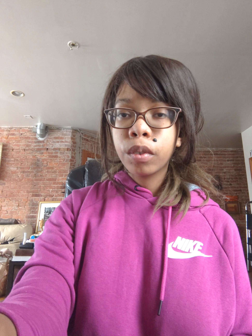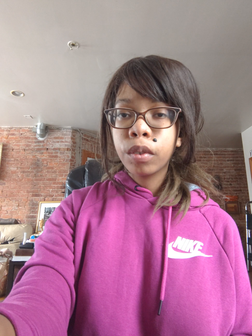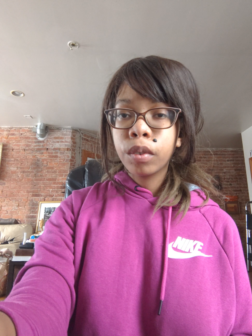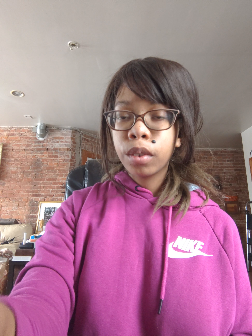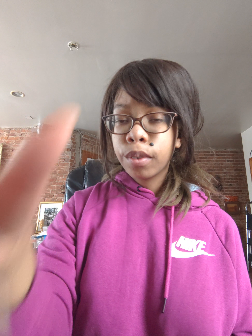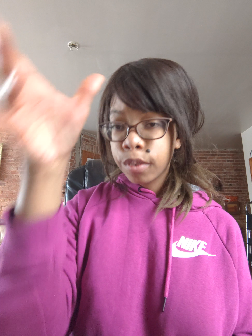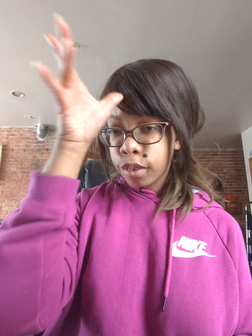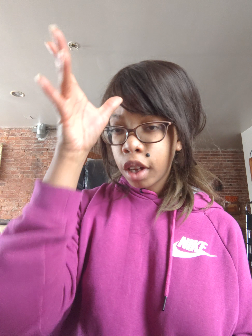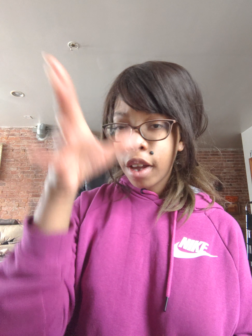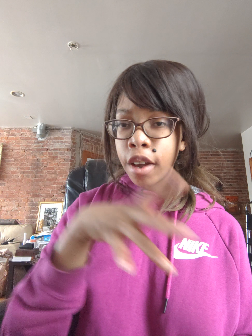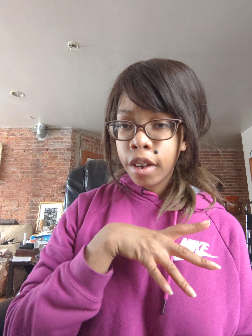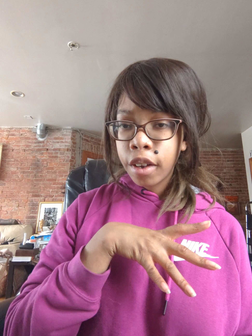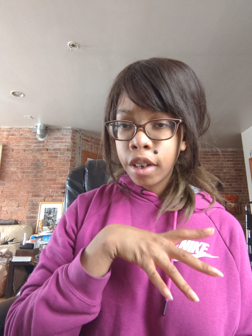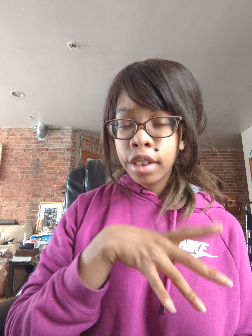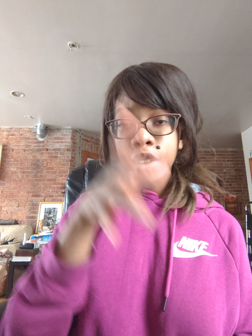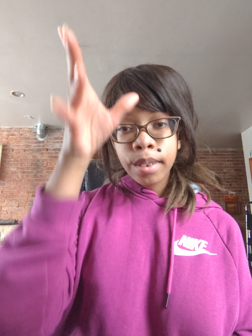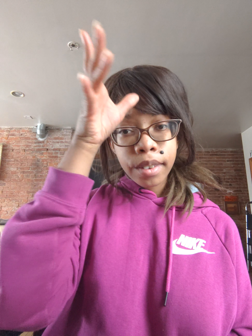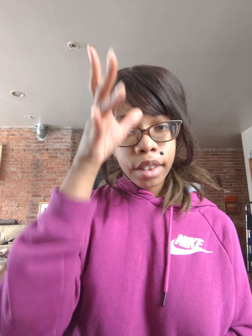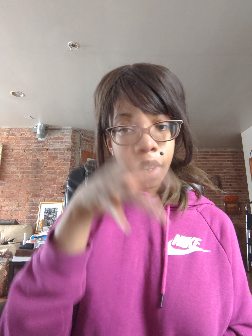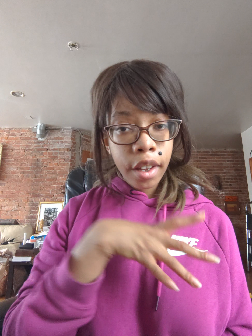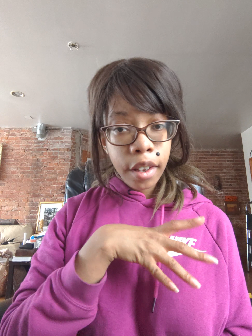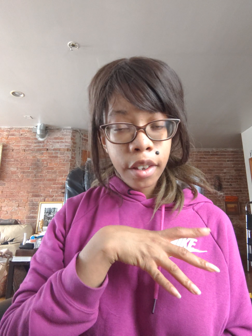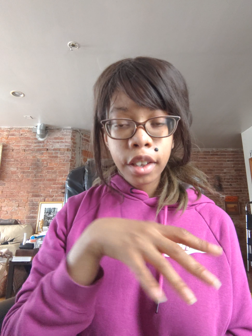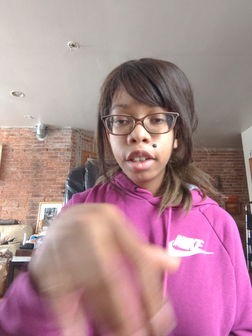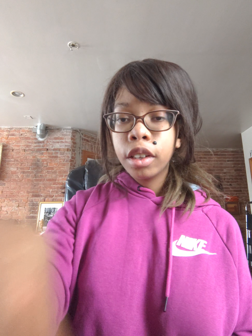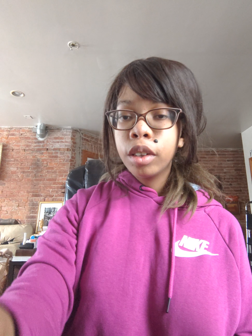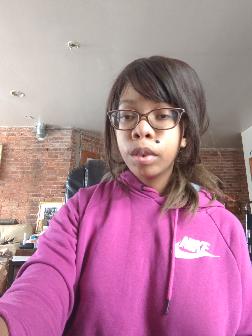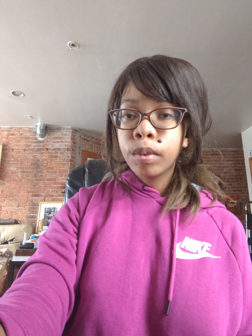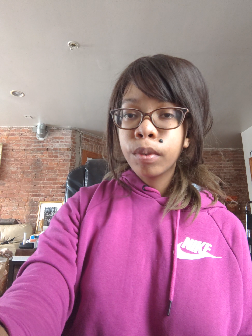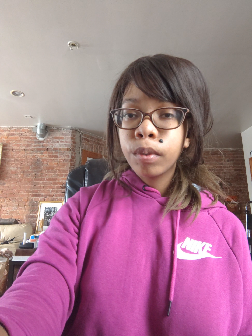man